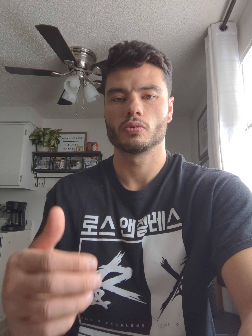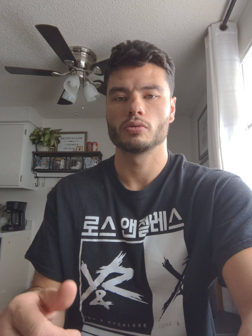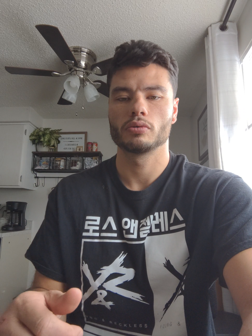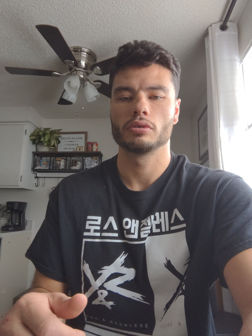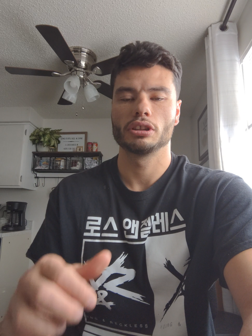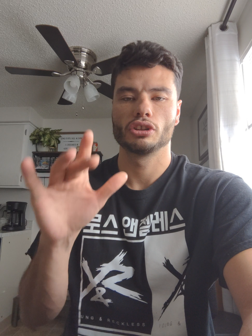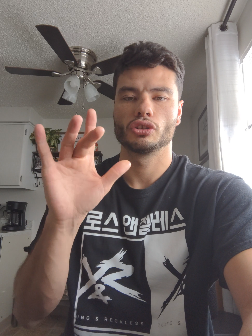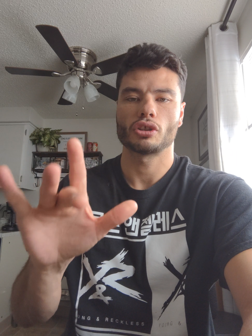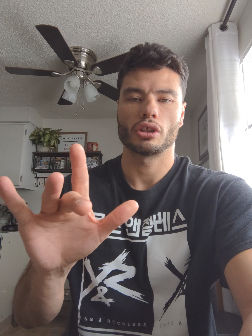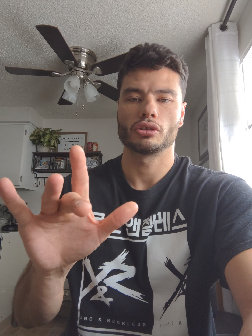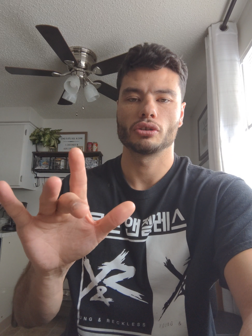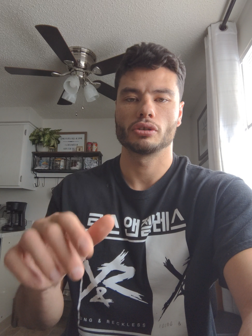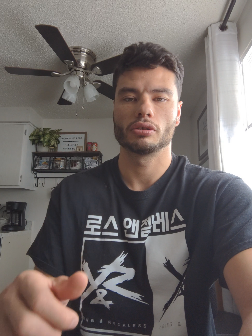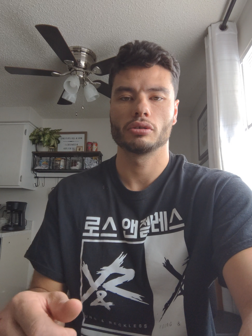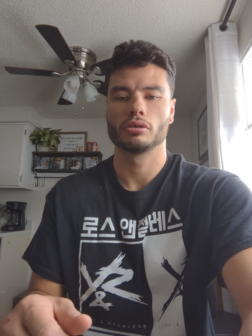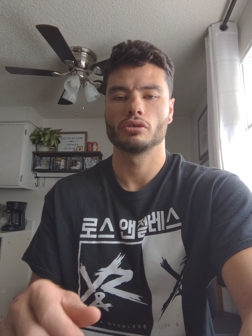touch